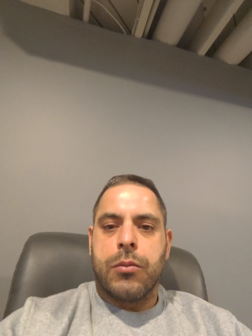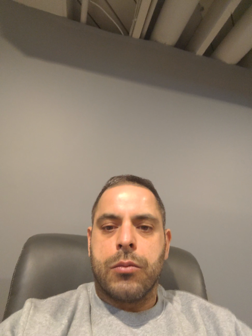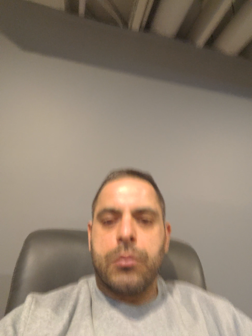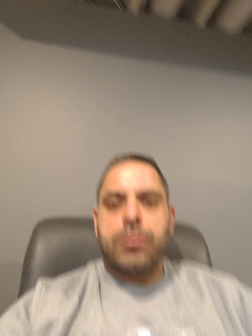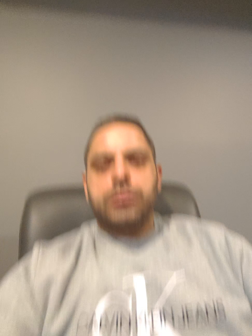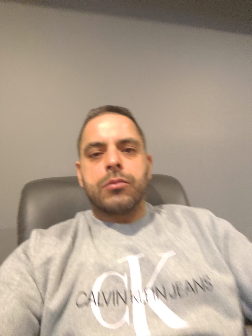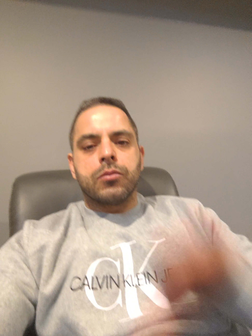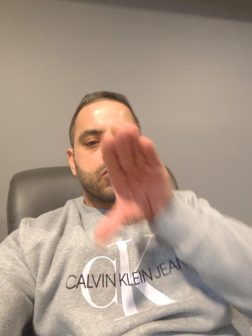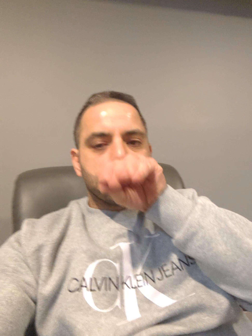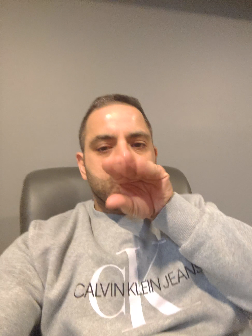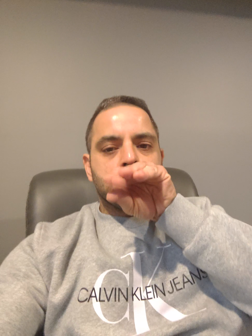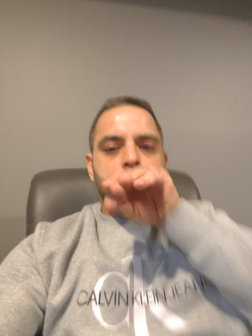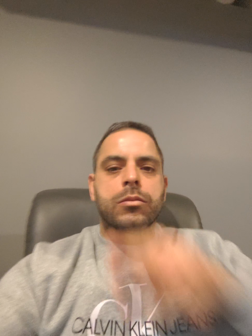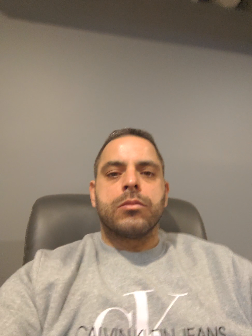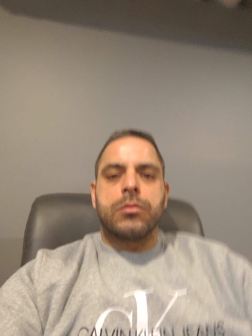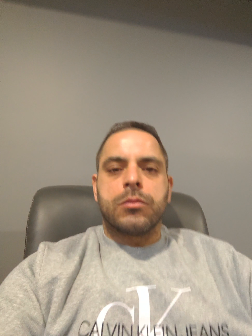goose